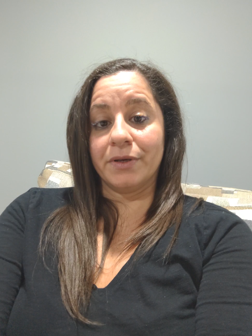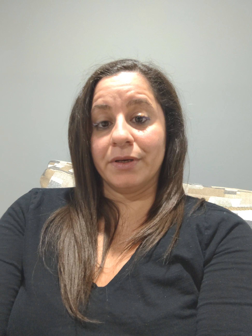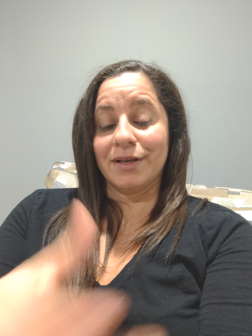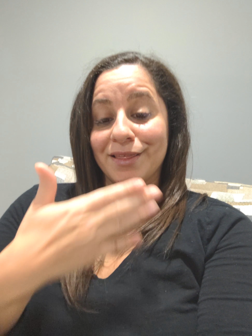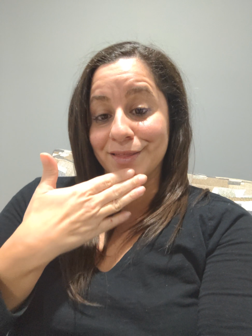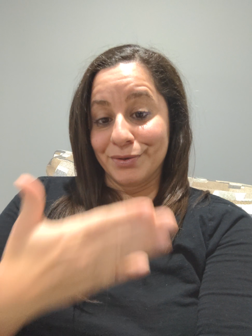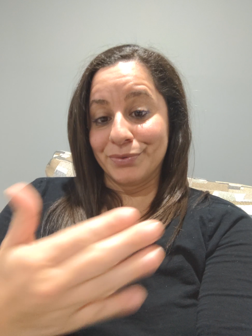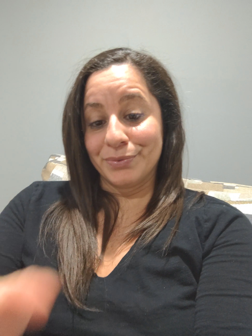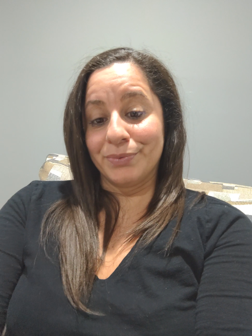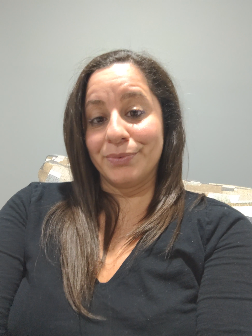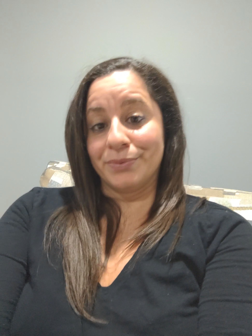thank you